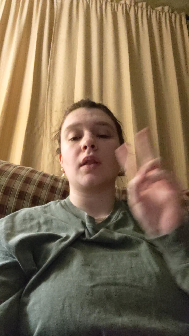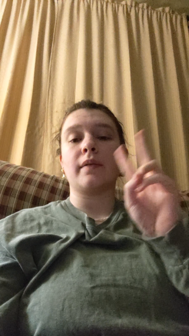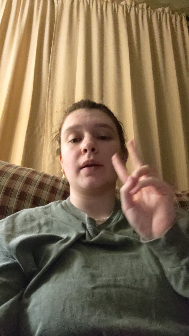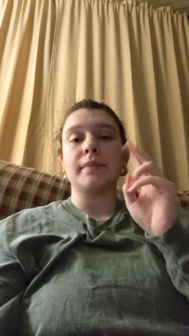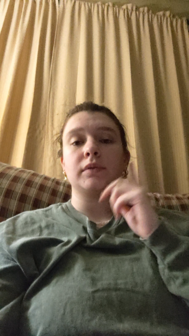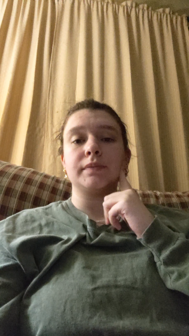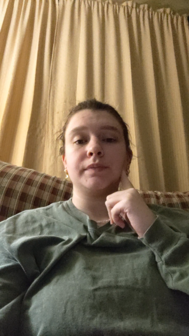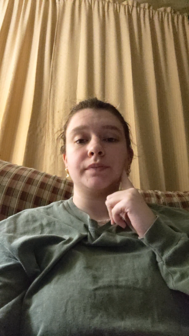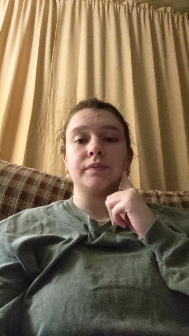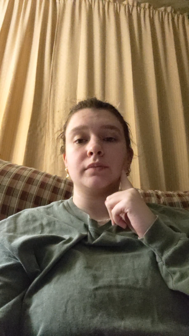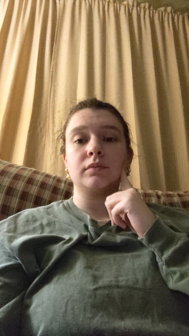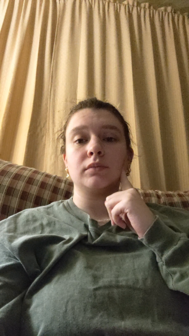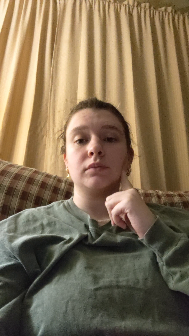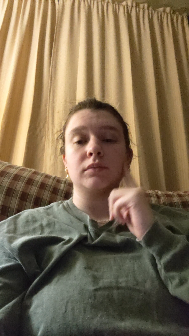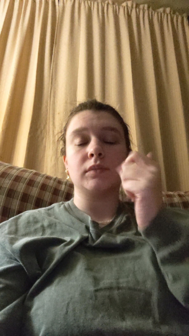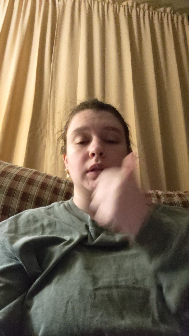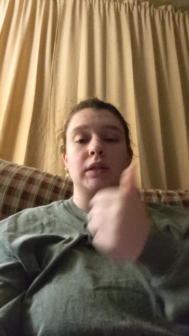each